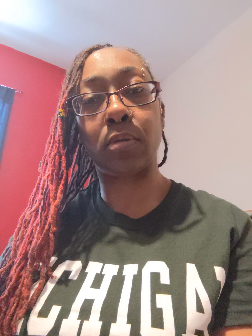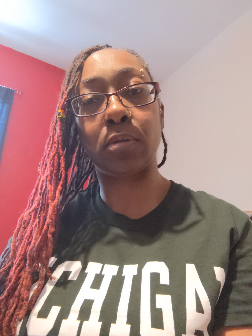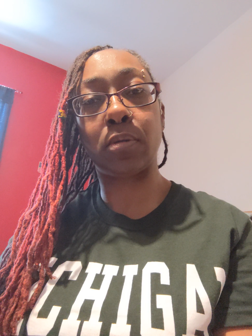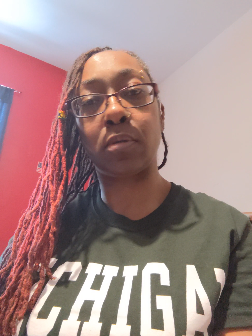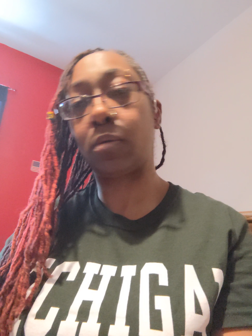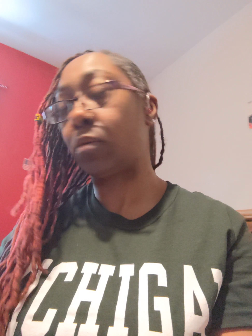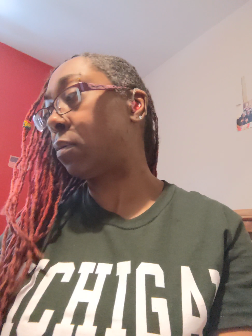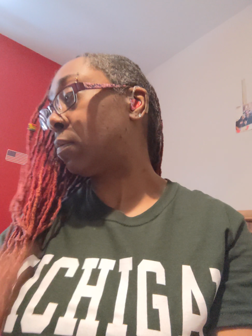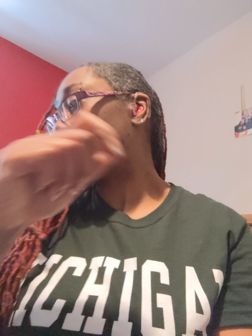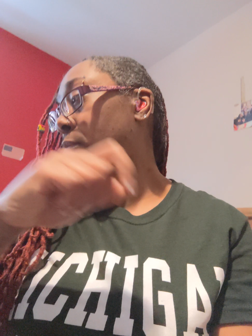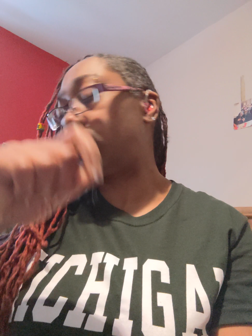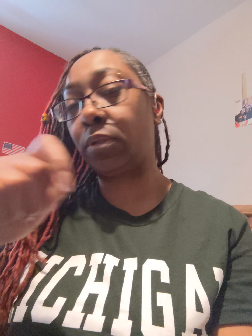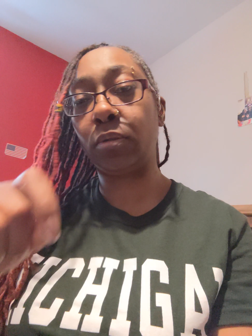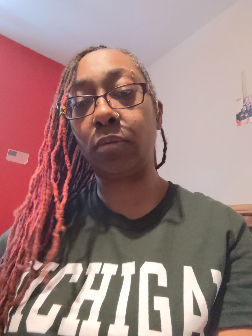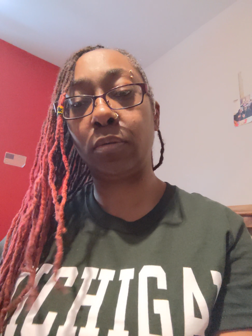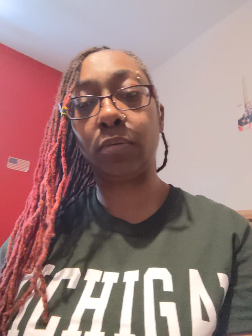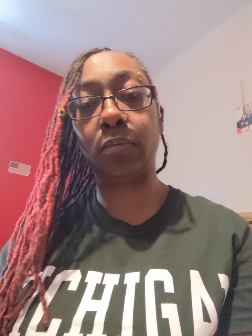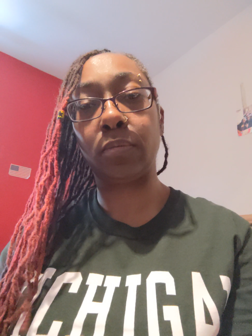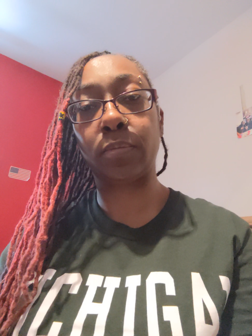pencil